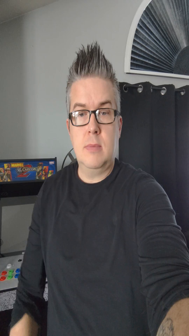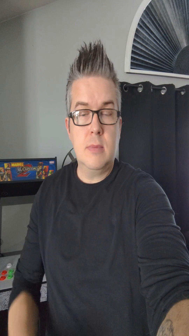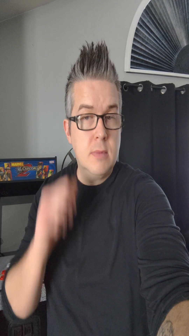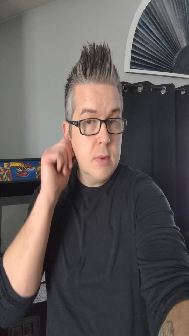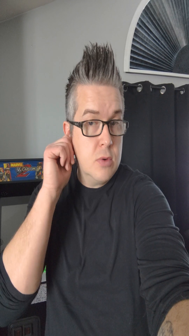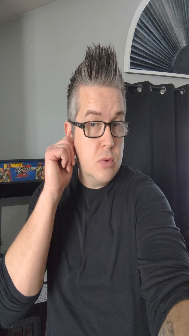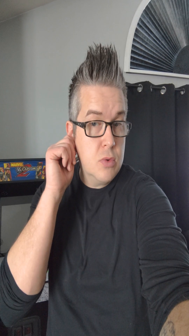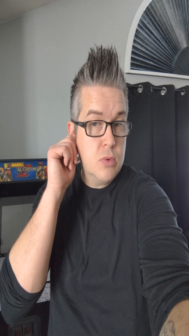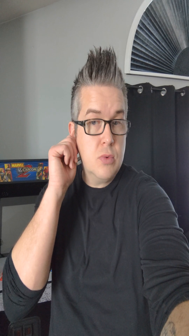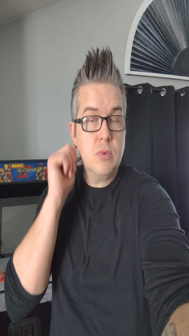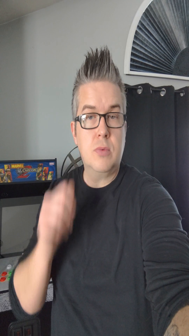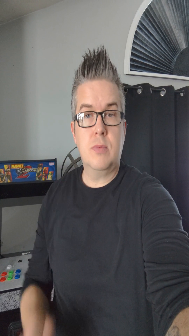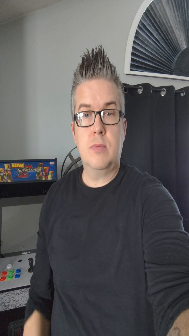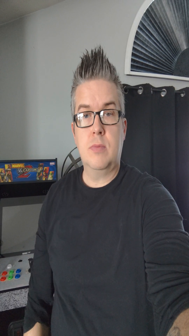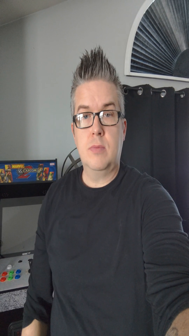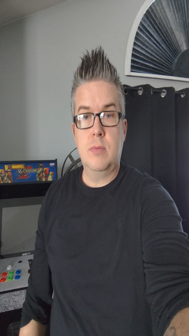ear